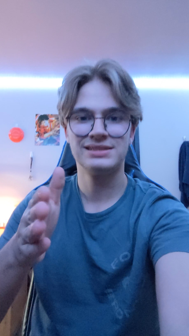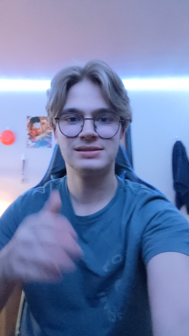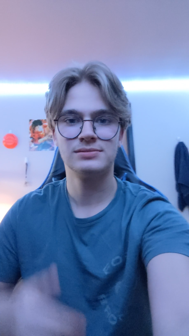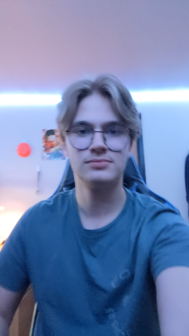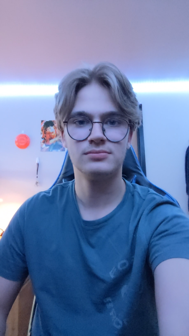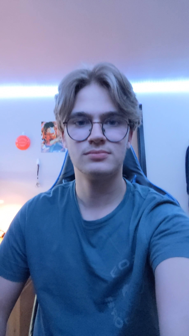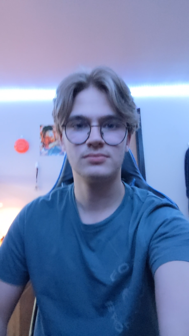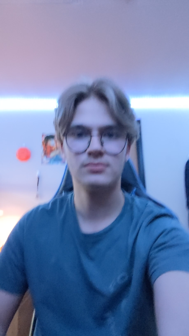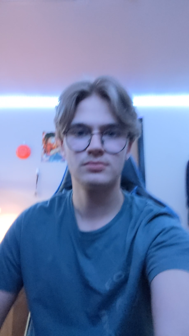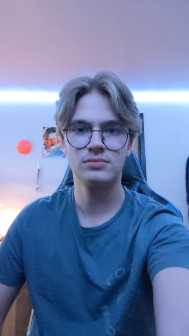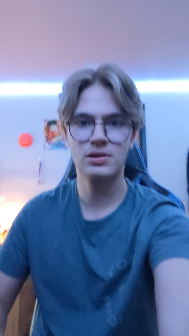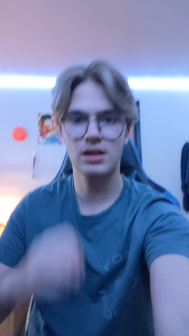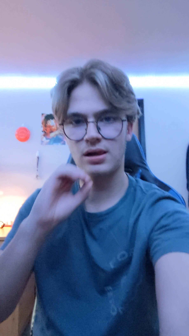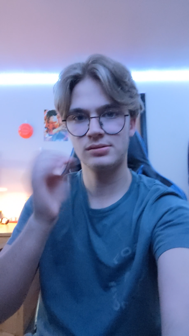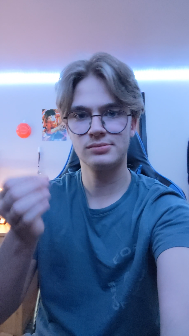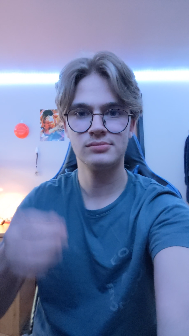none